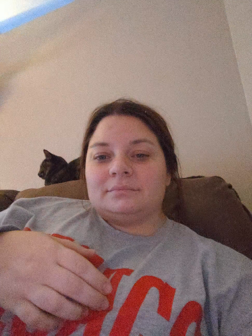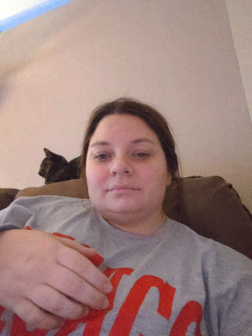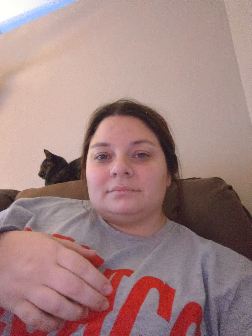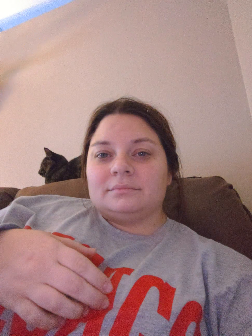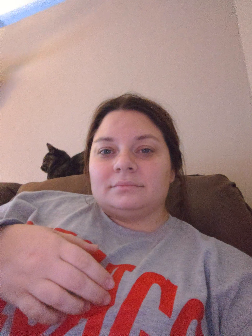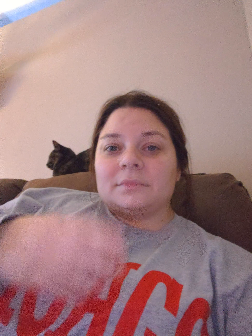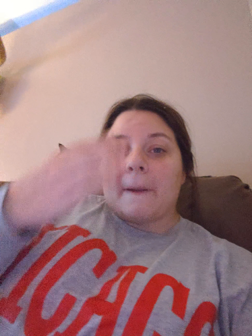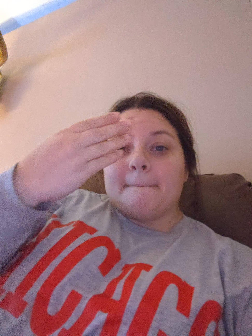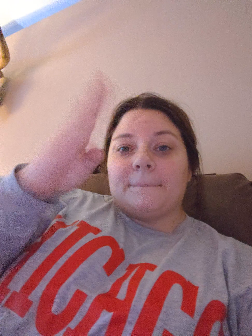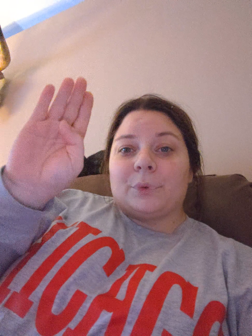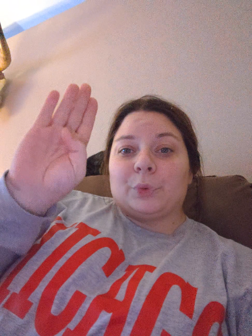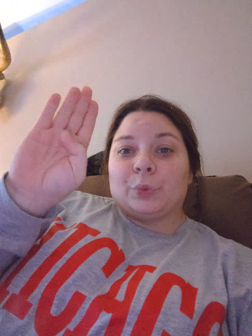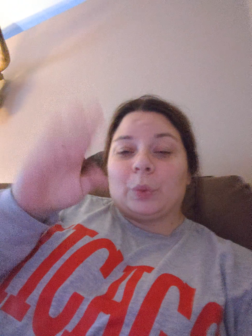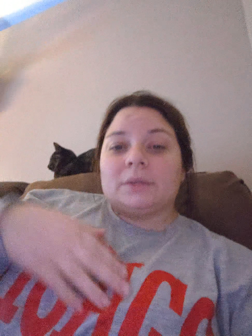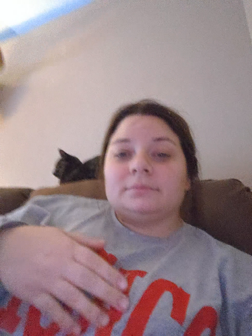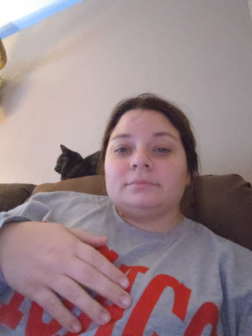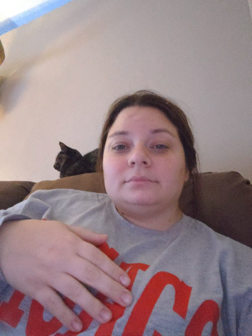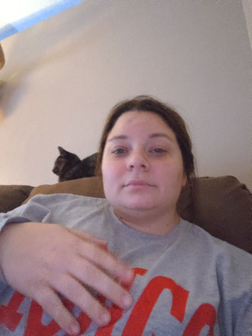blue